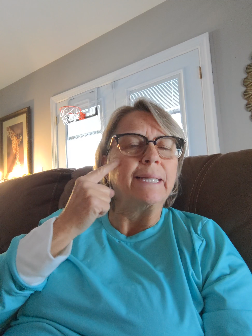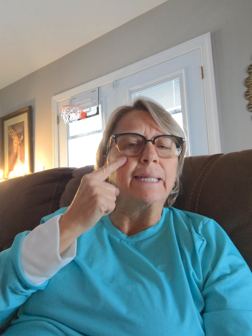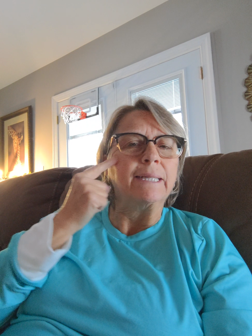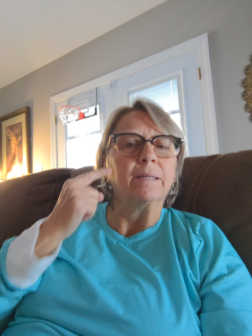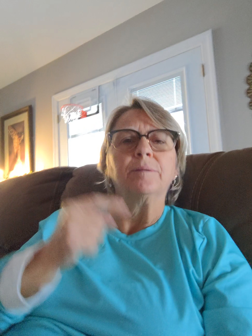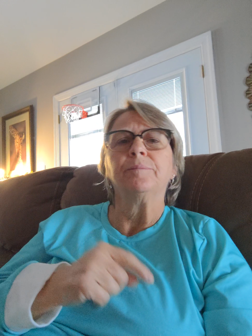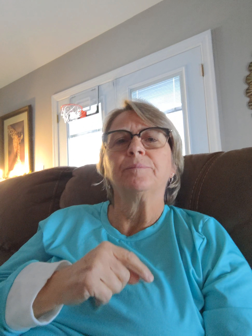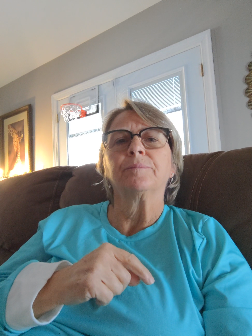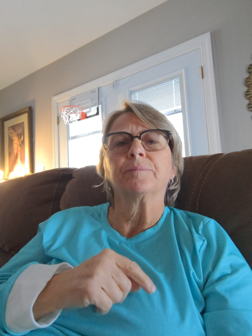cheek